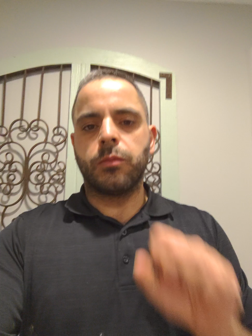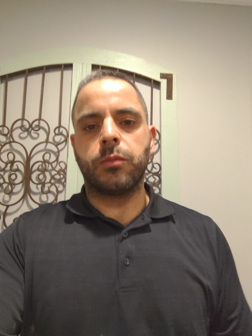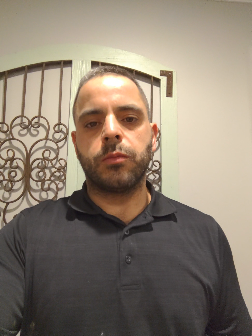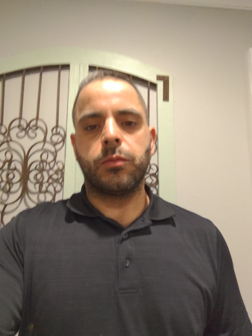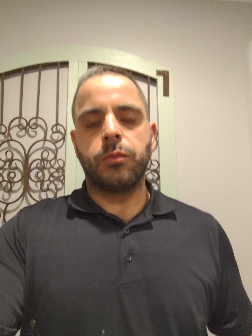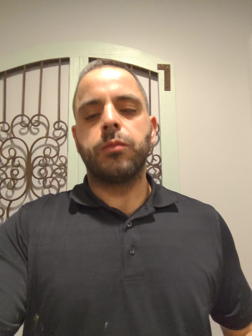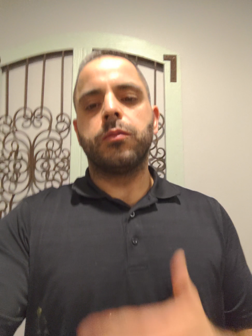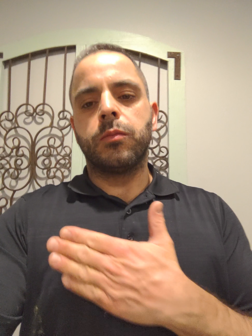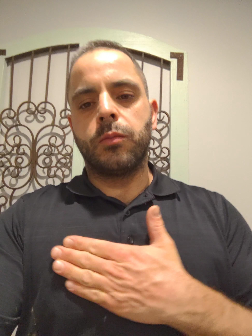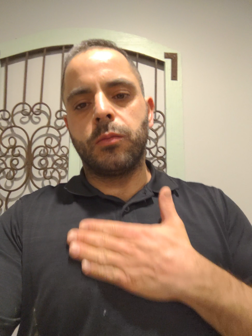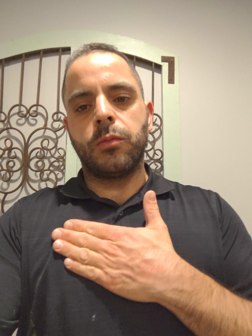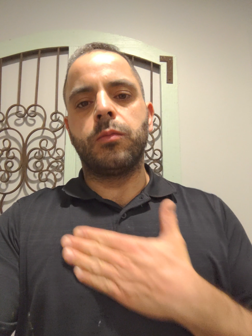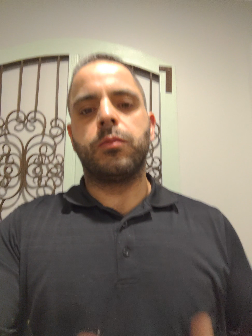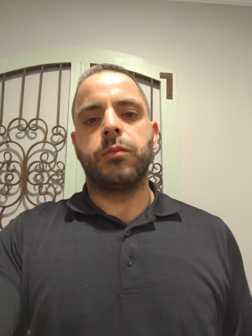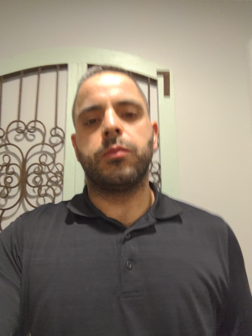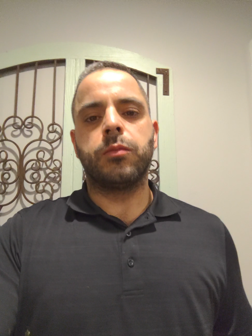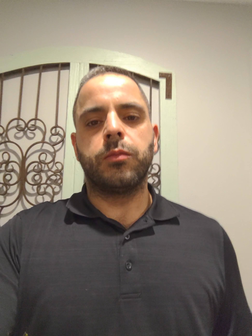please